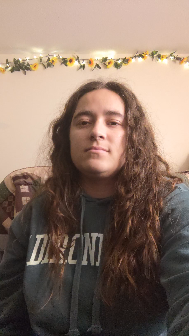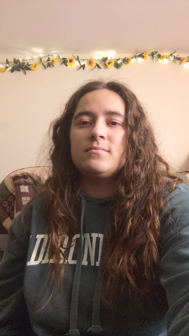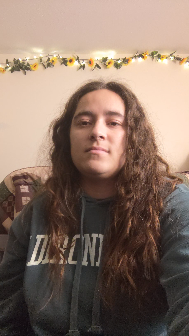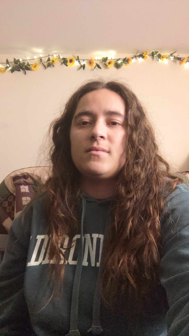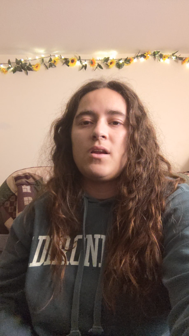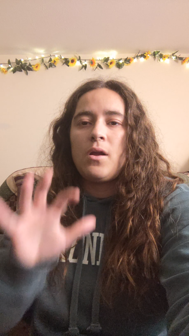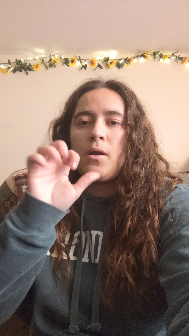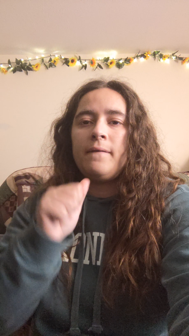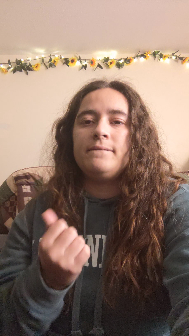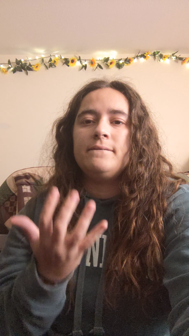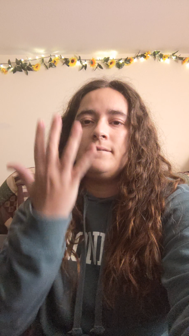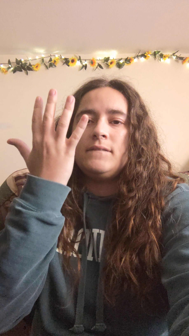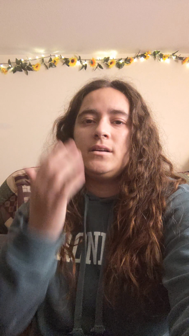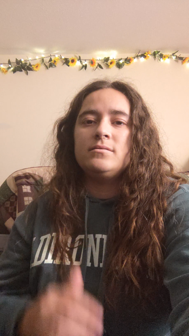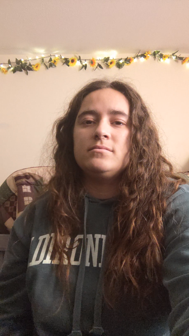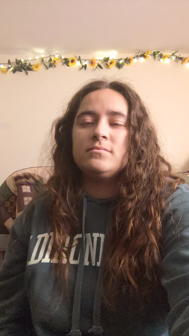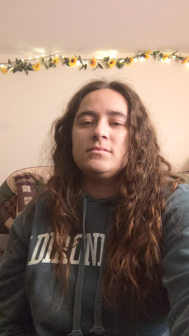gloves